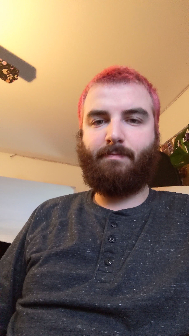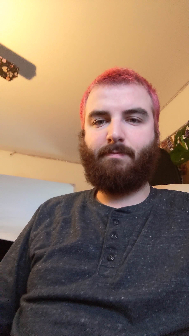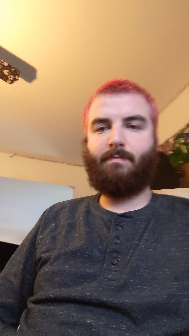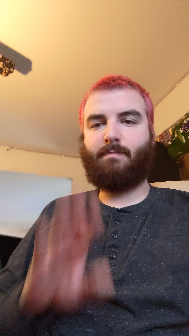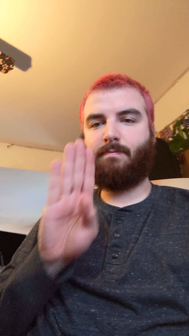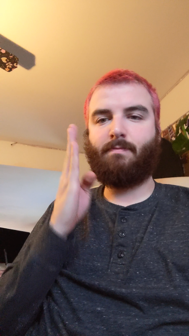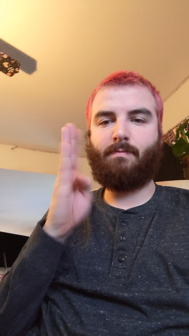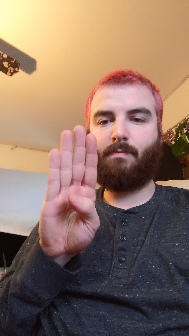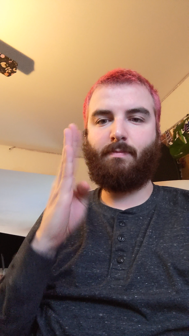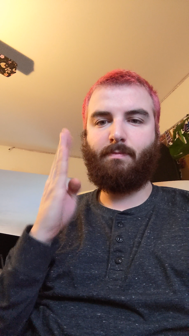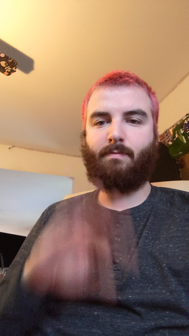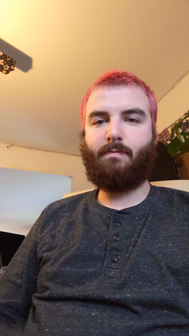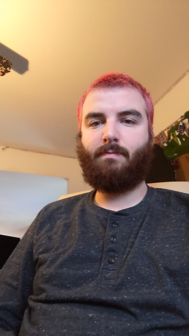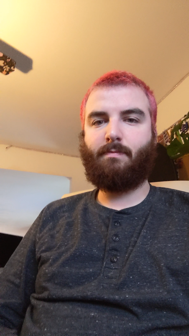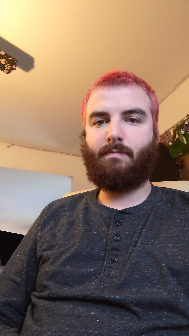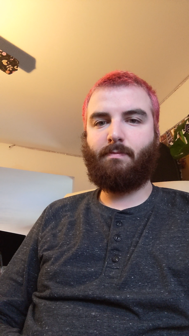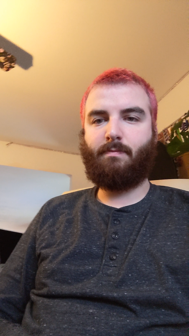door